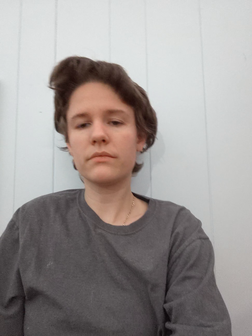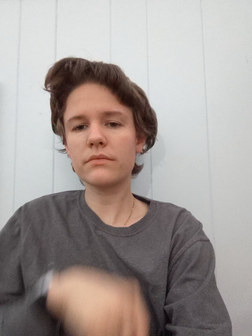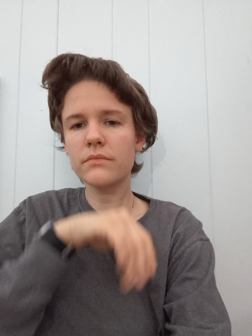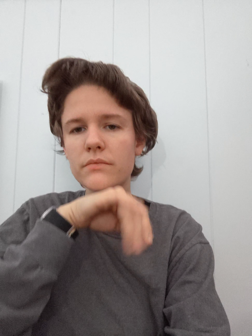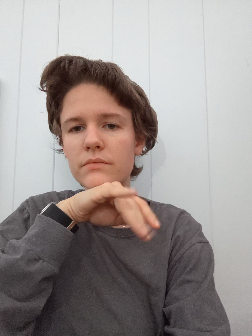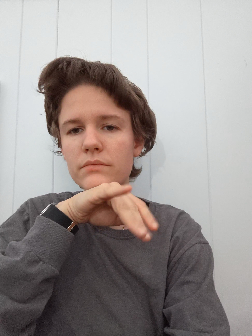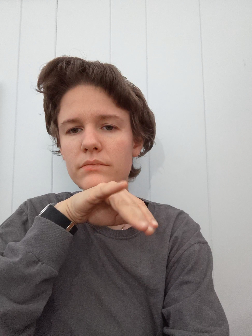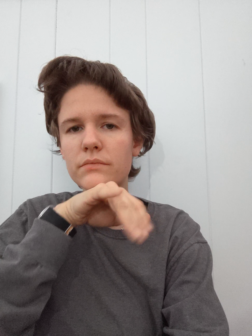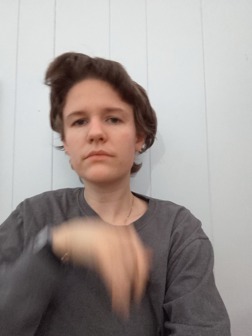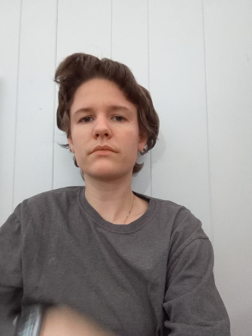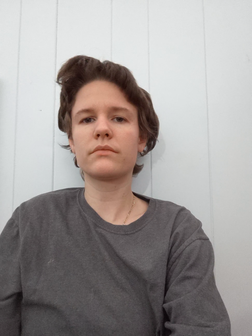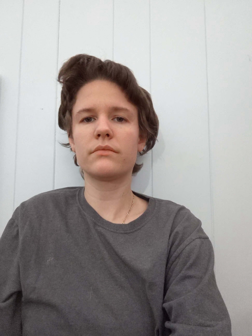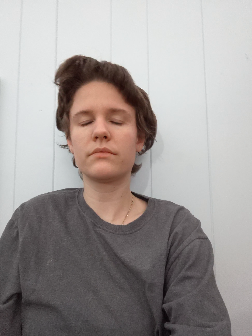dirty